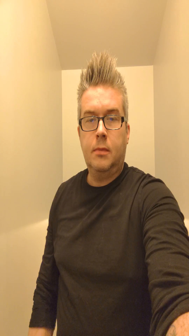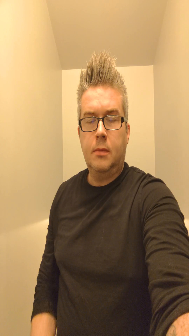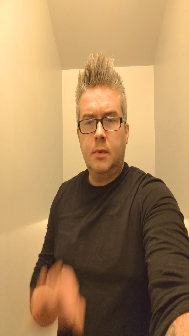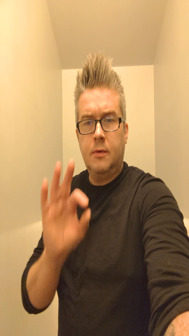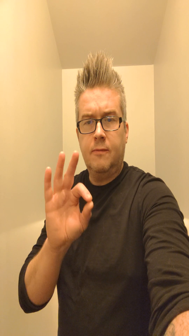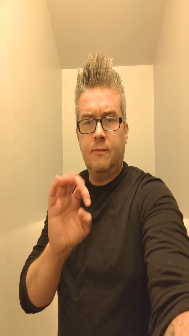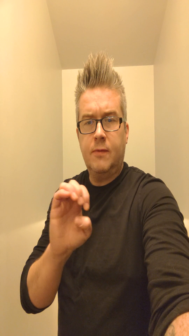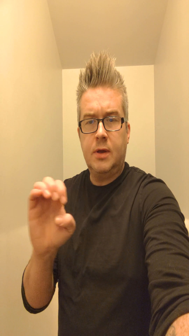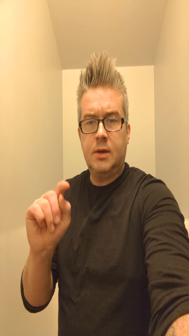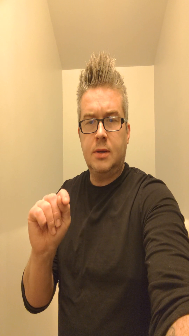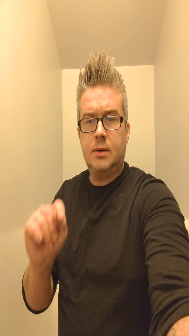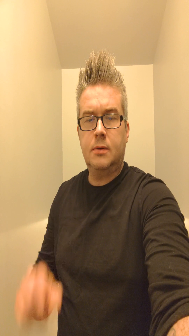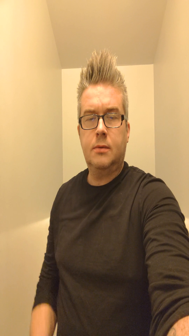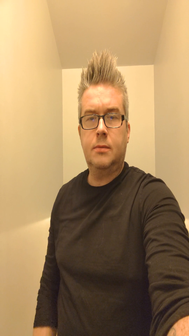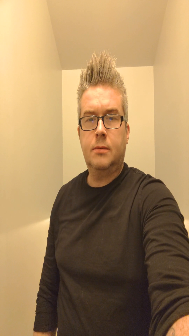feet